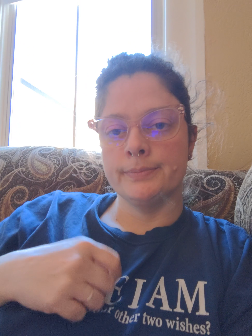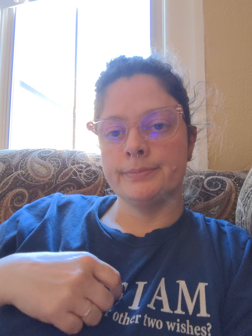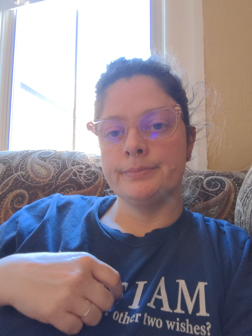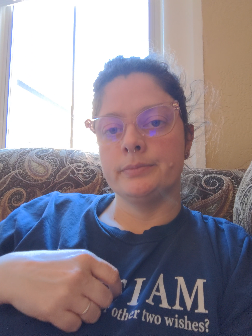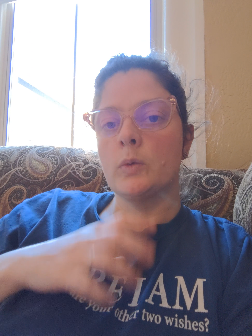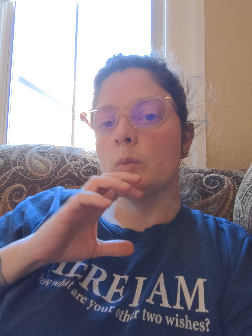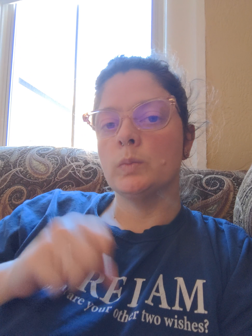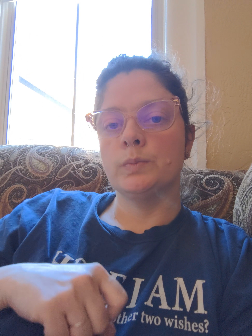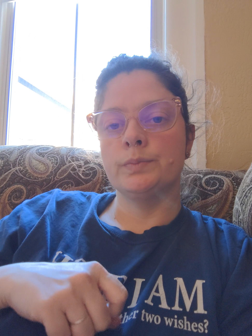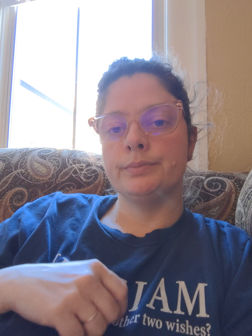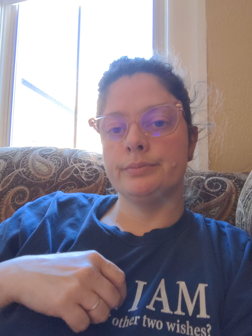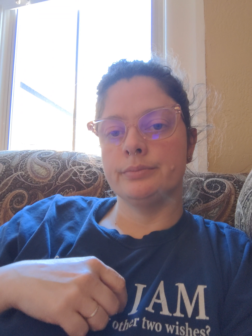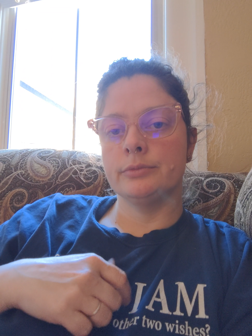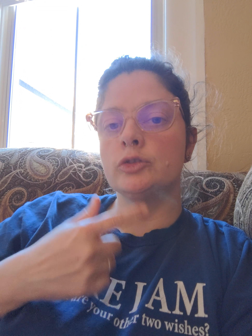old